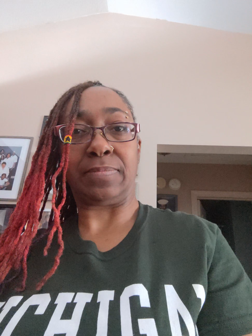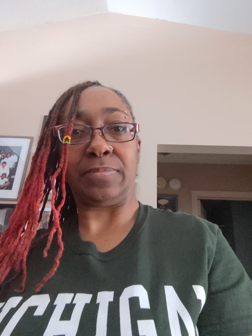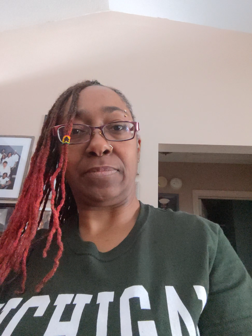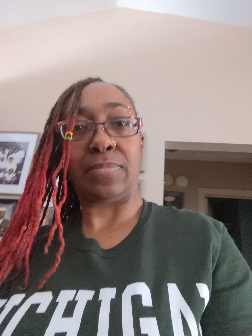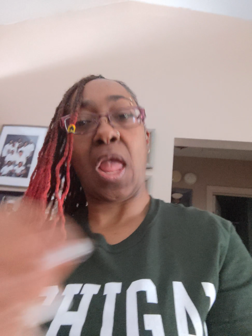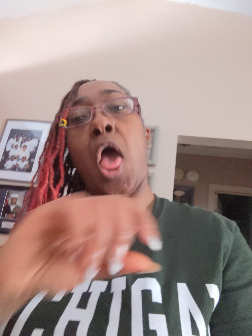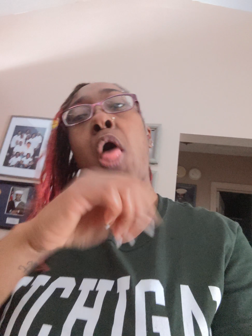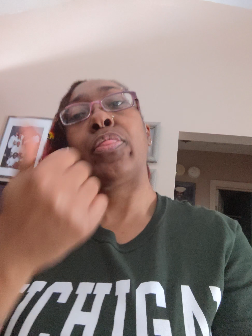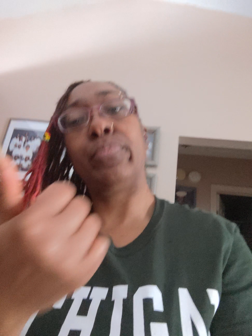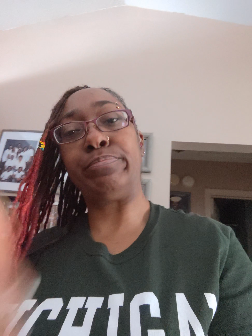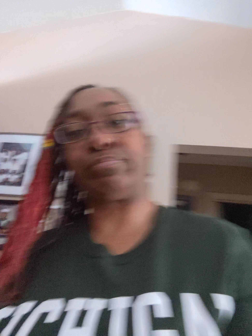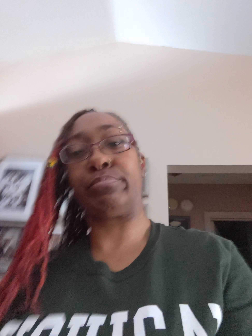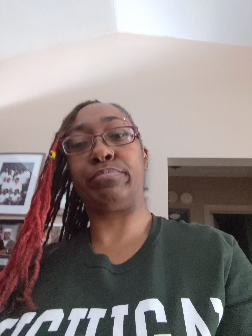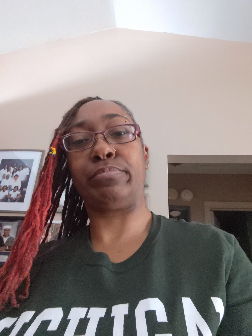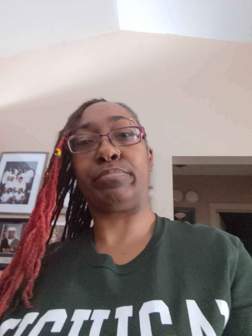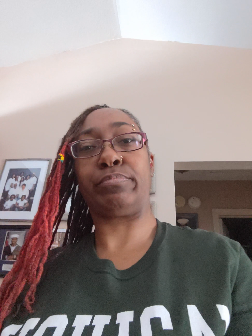another